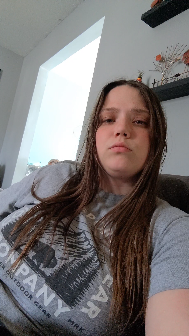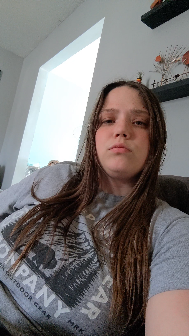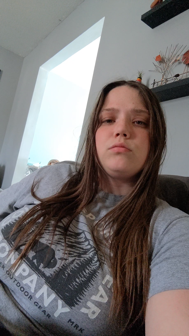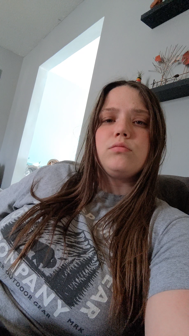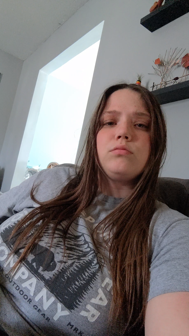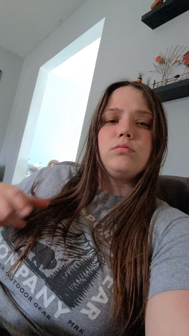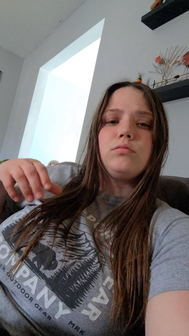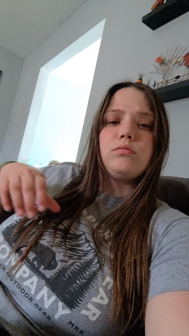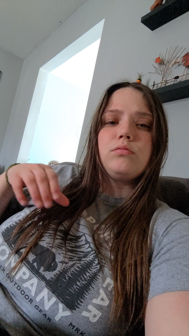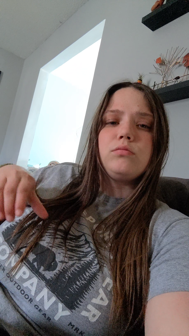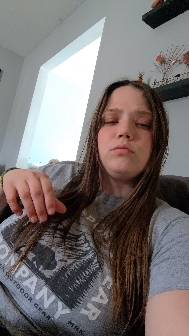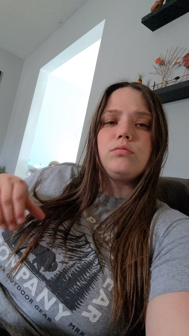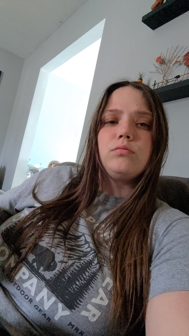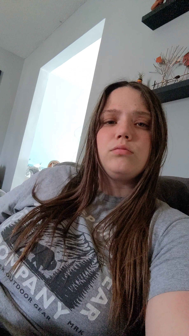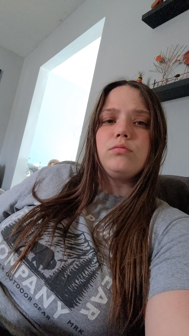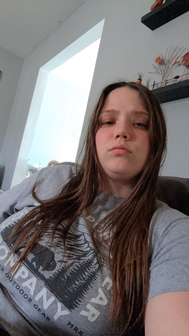does